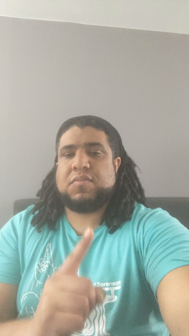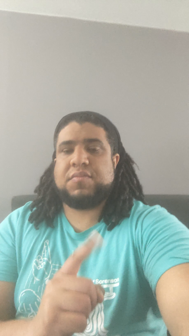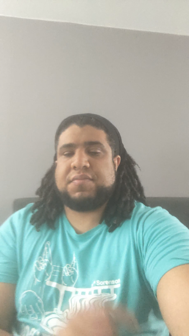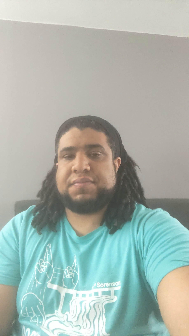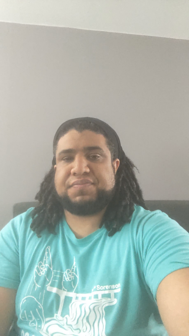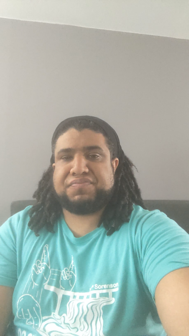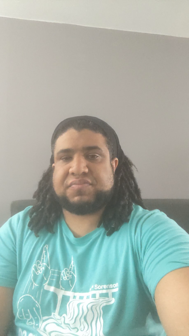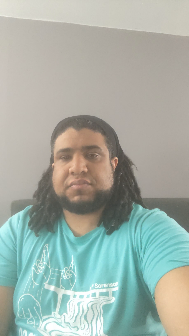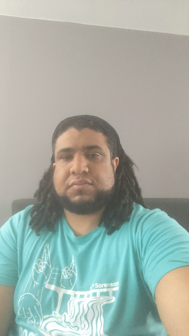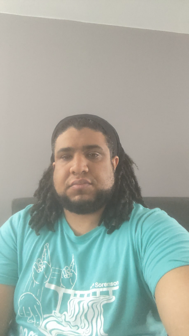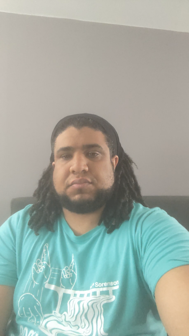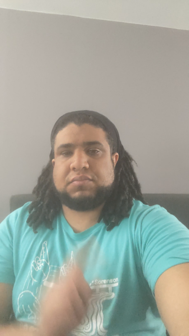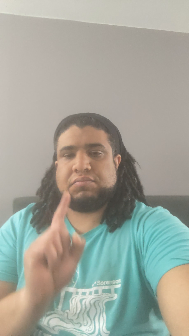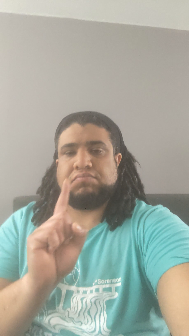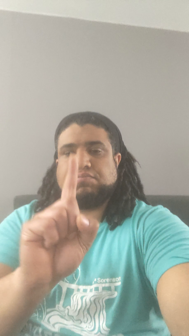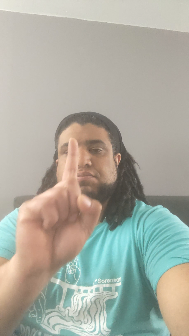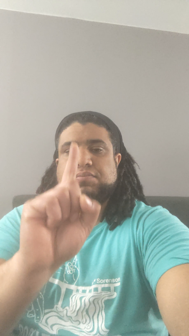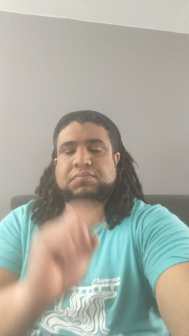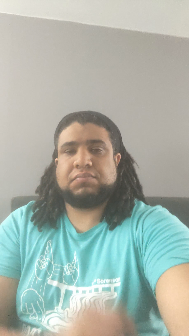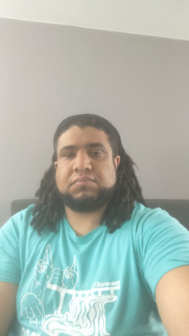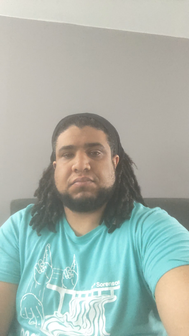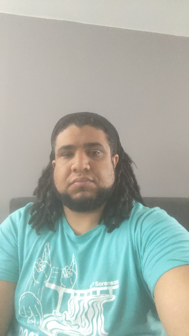bump